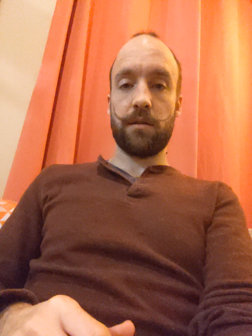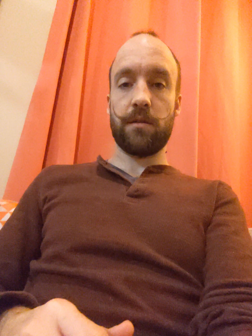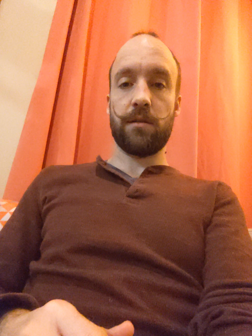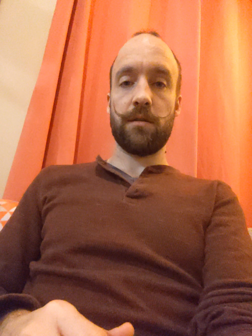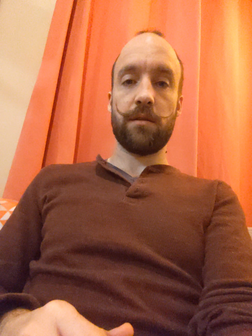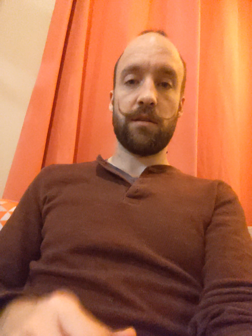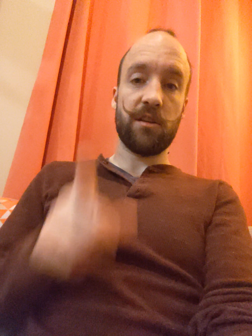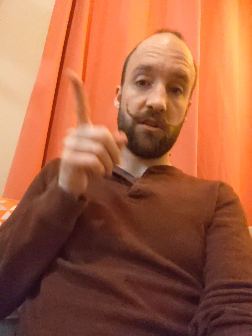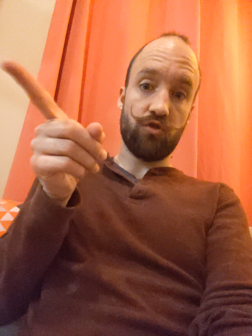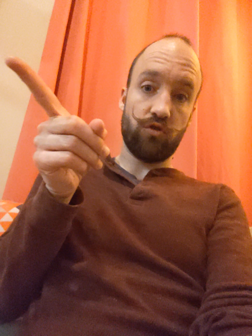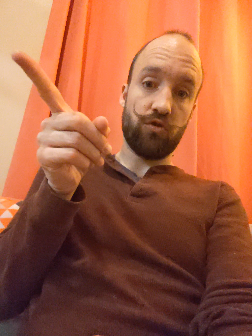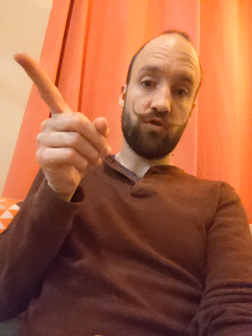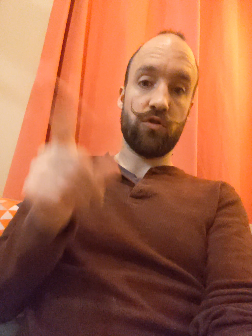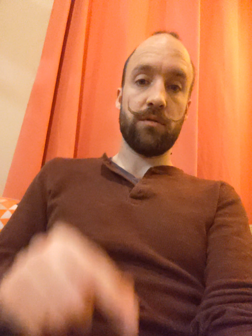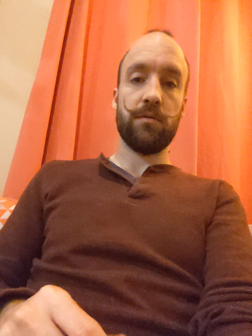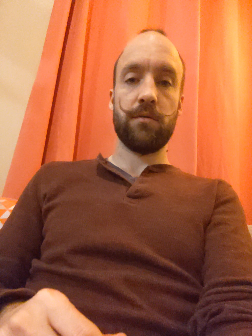he/she/it